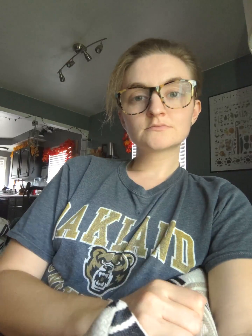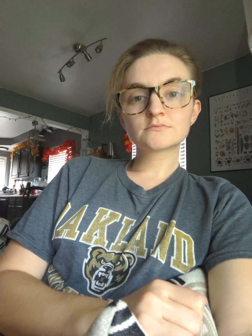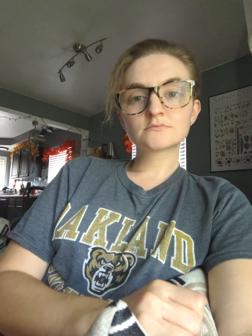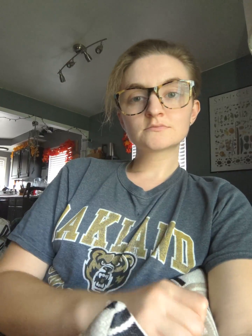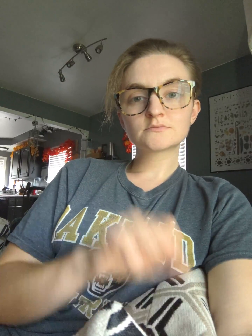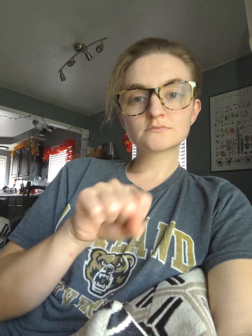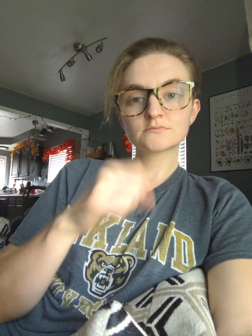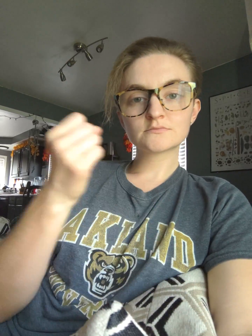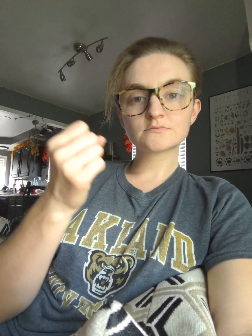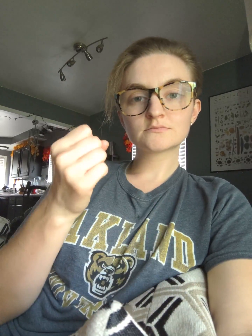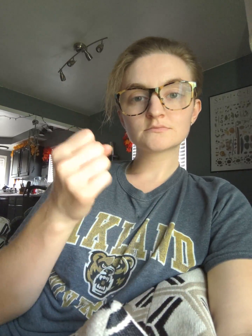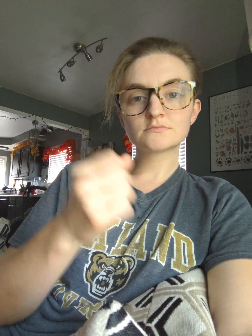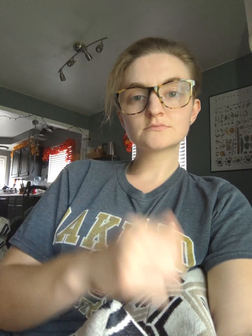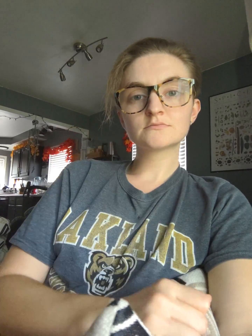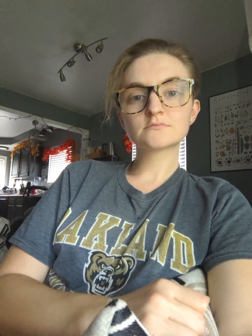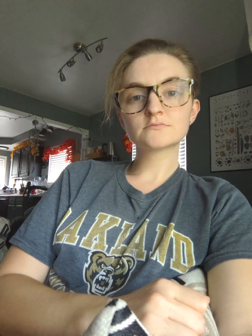break